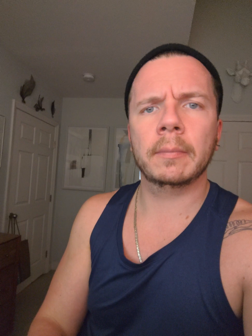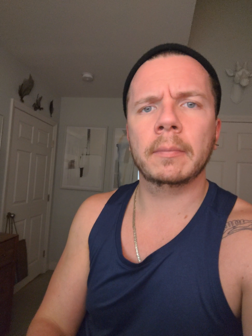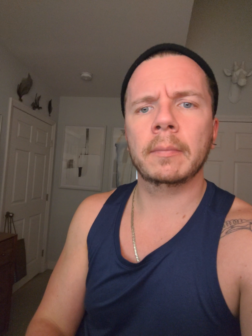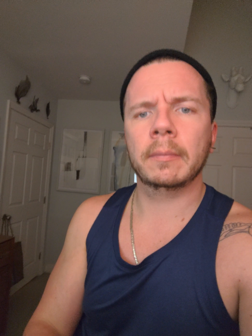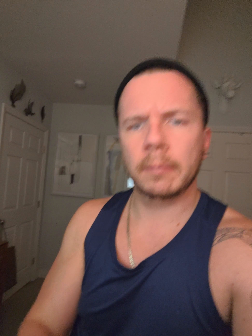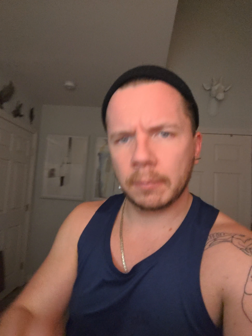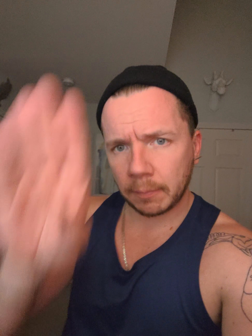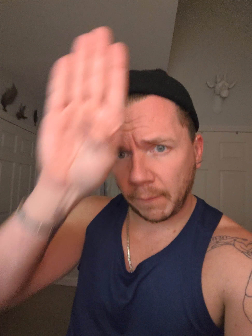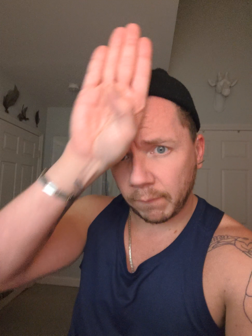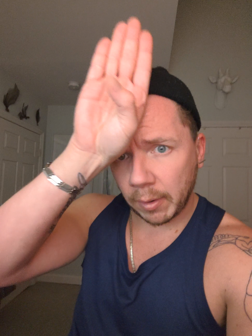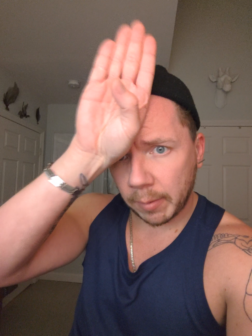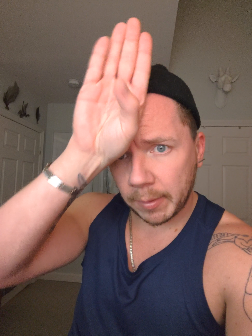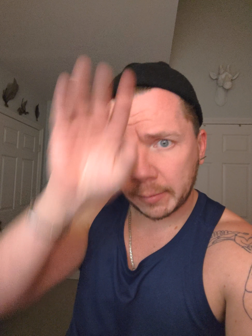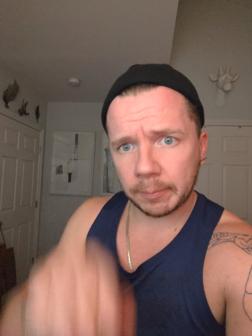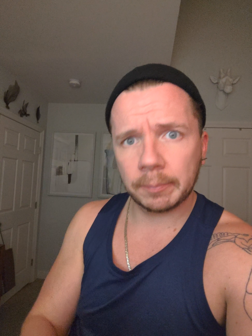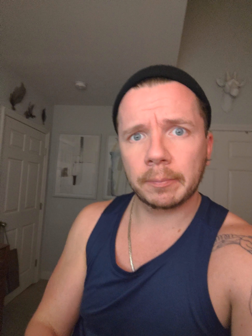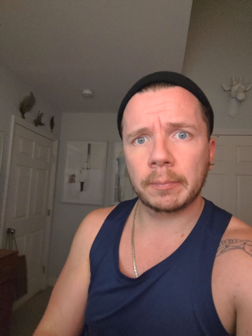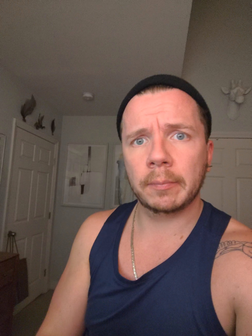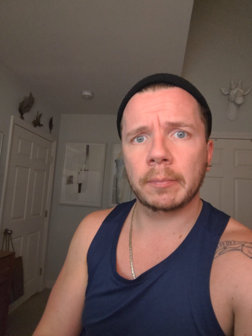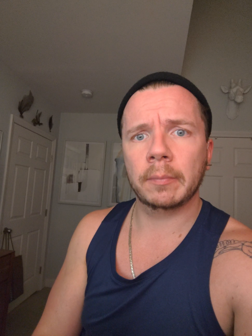fireman